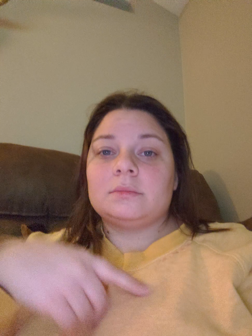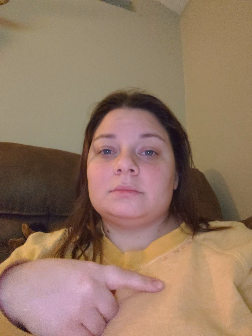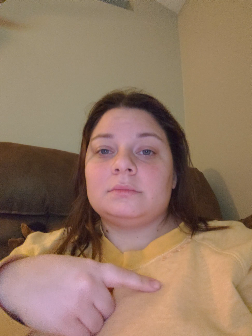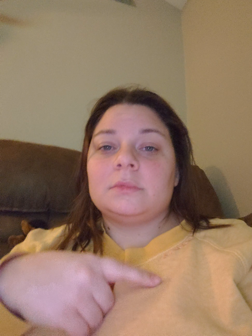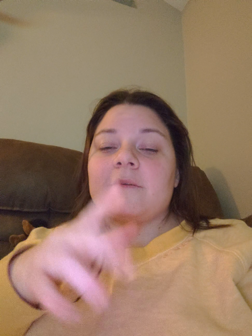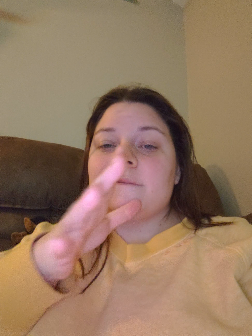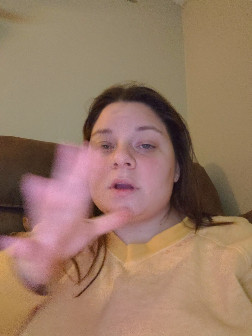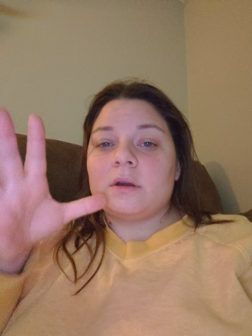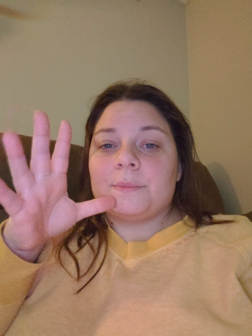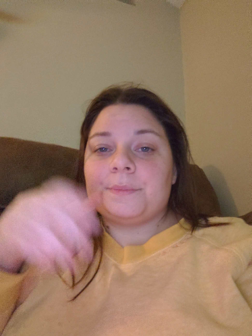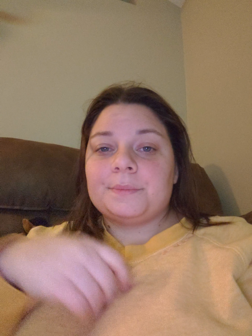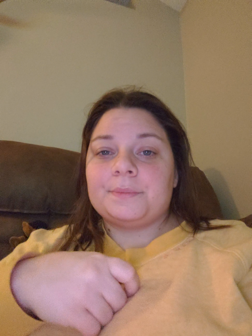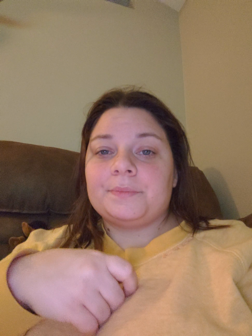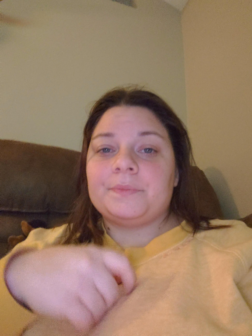farm